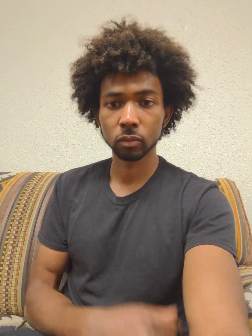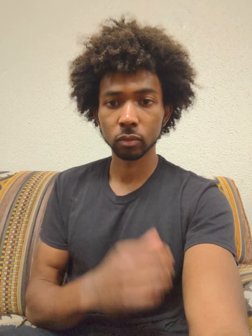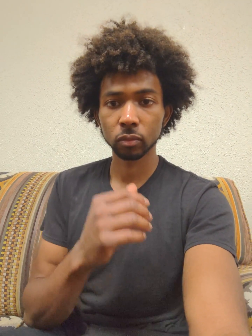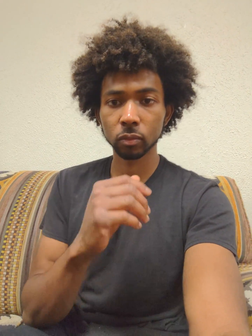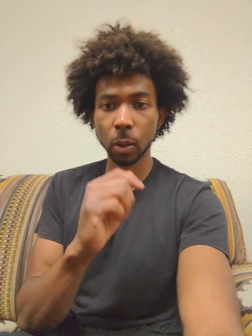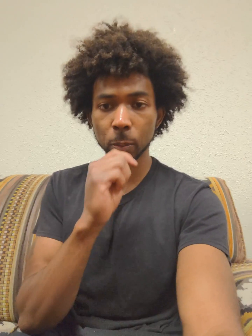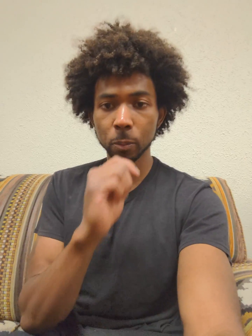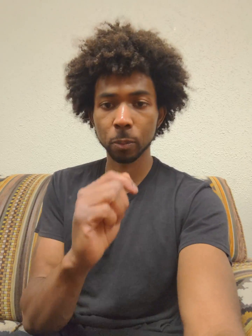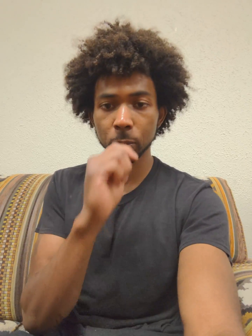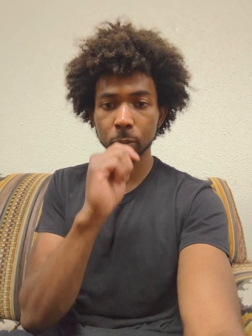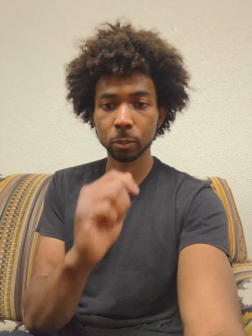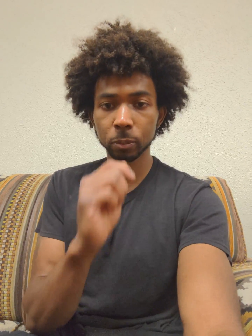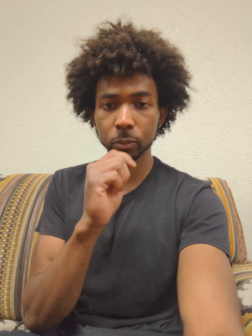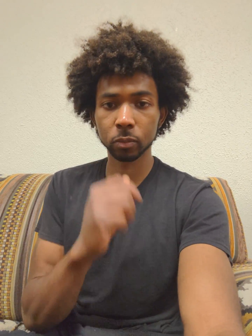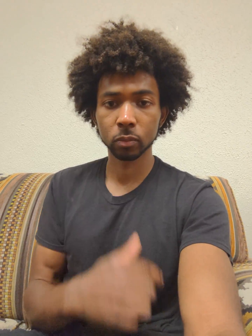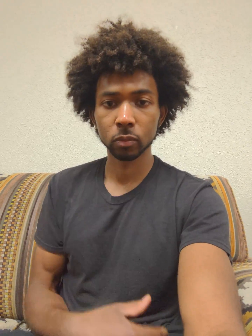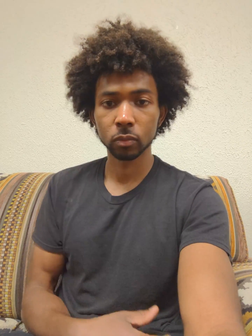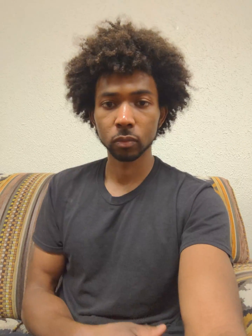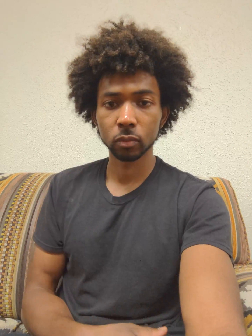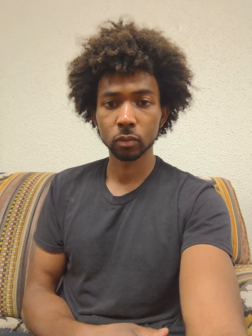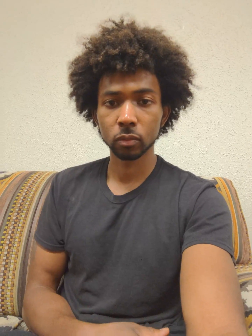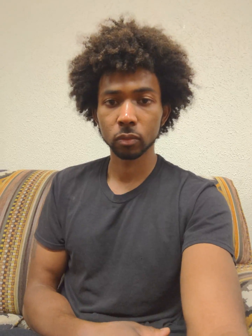popsicle